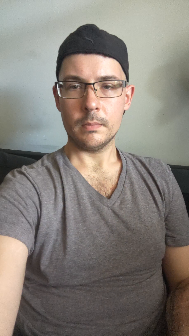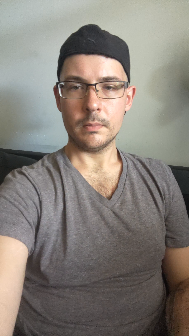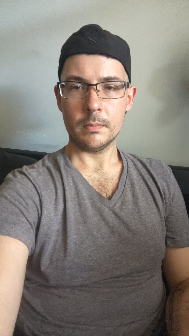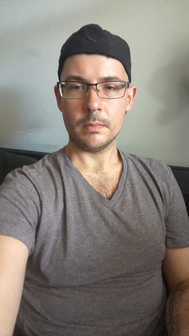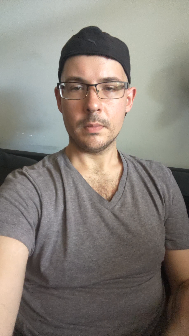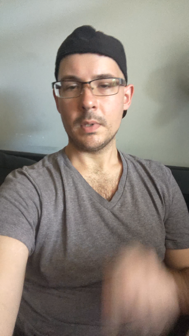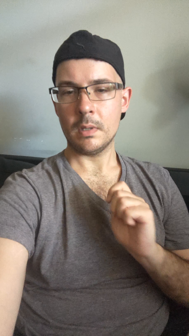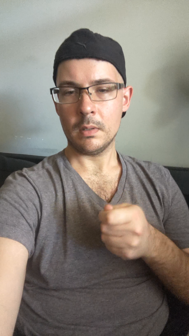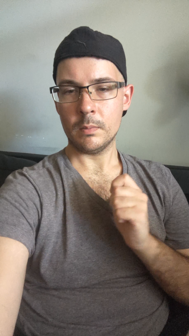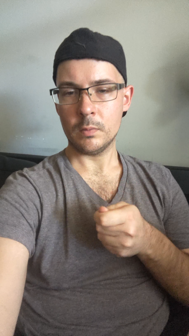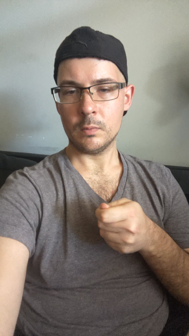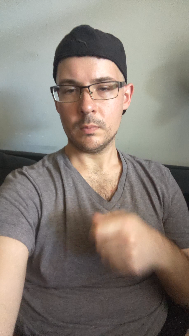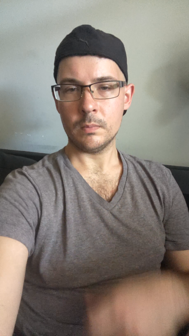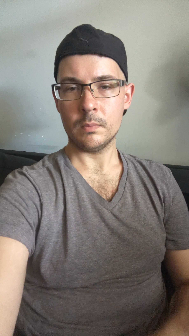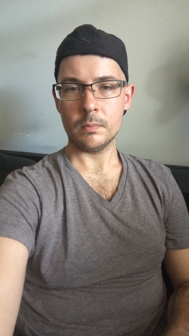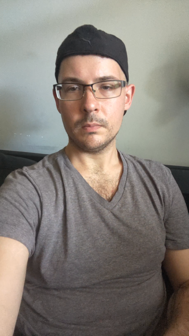hammer